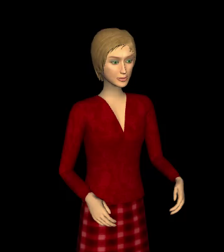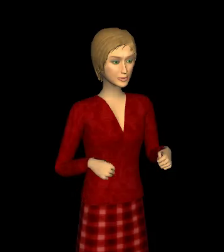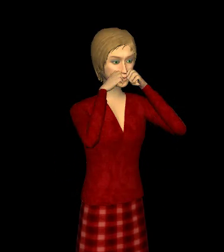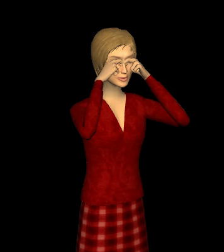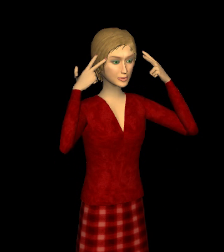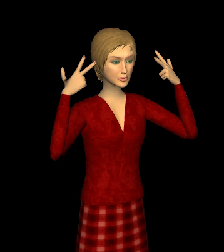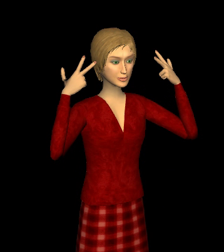قط